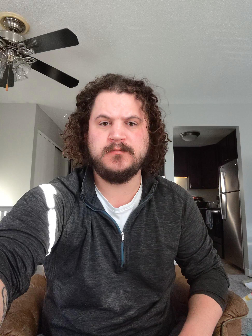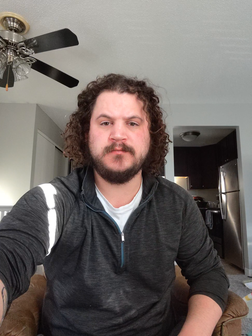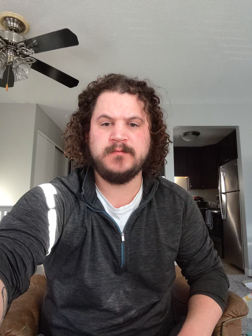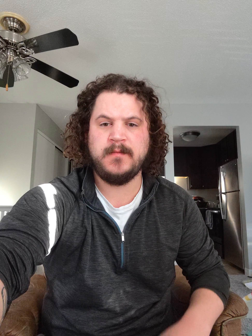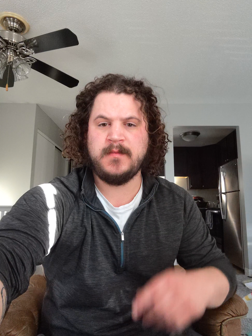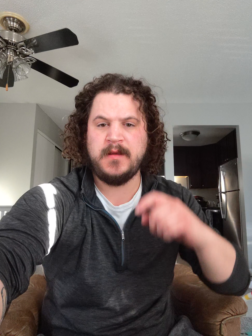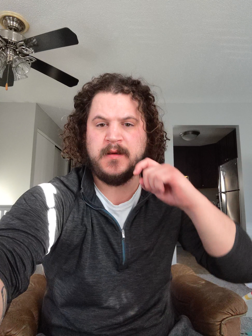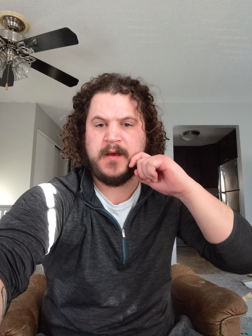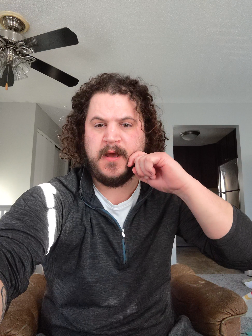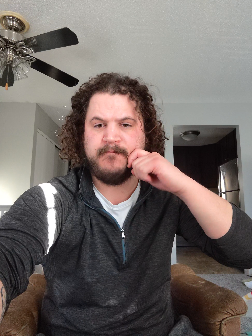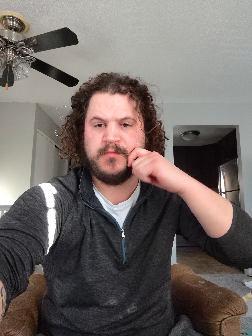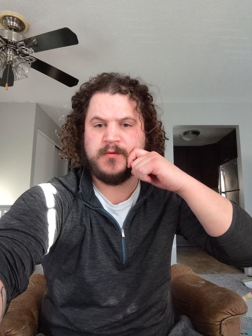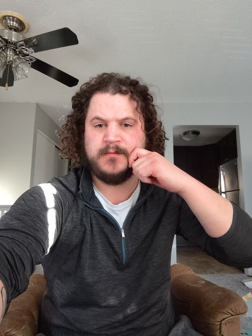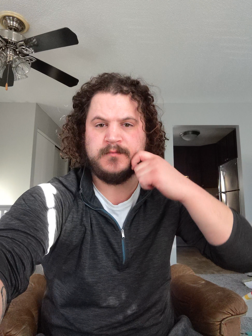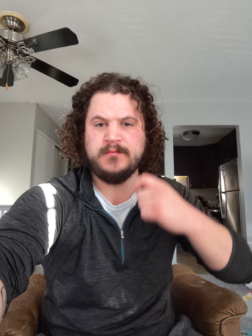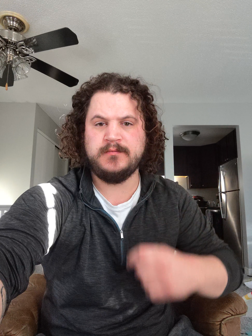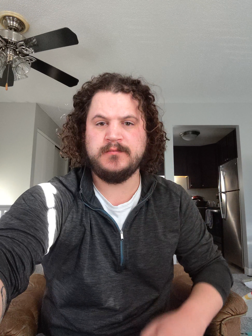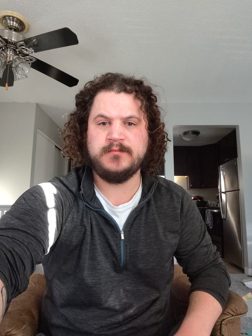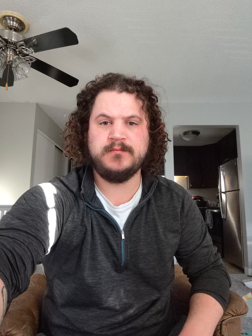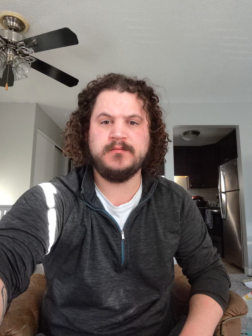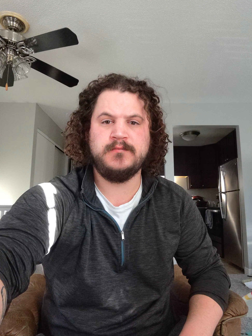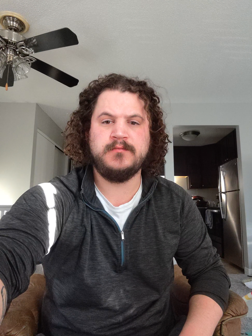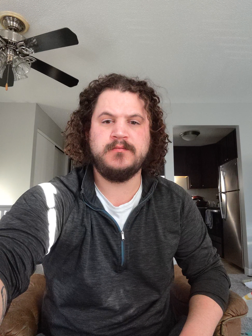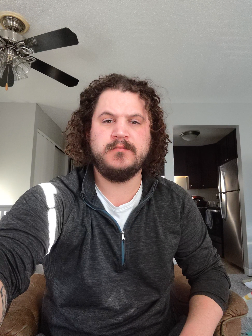apple